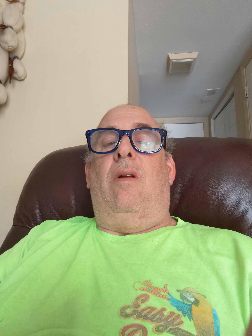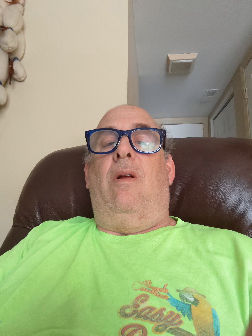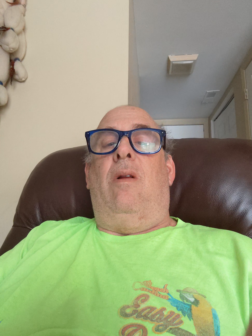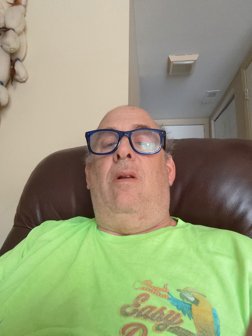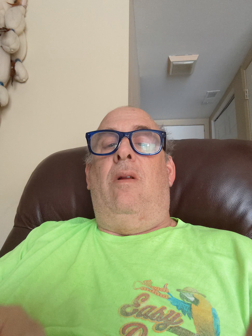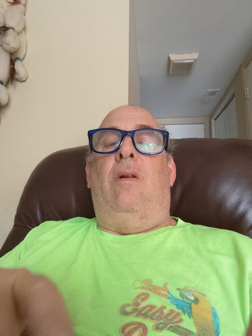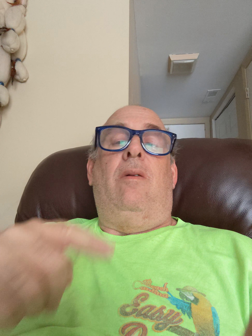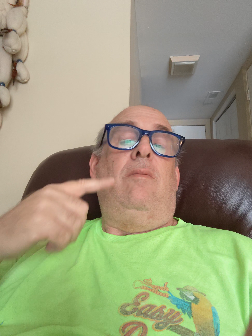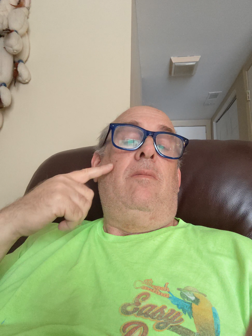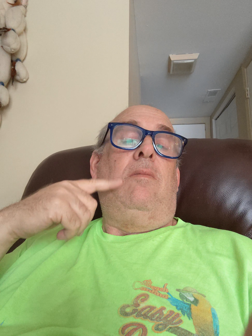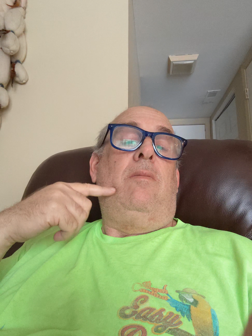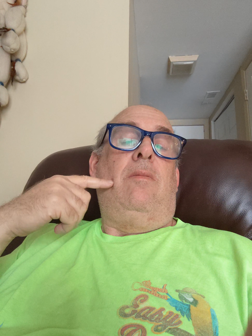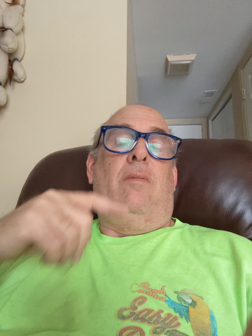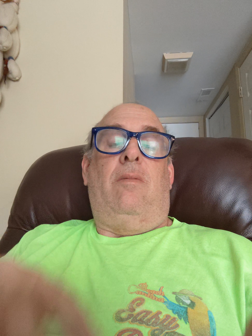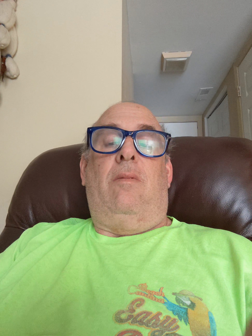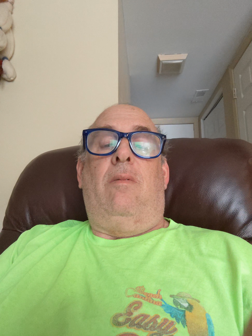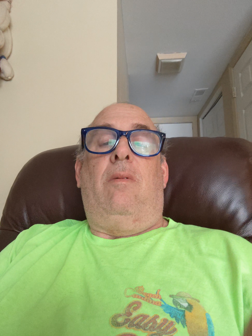cheek